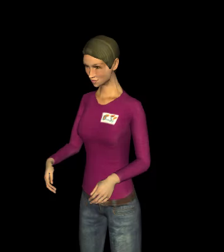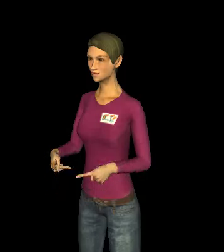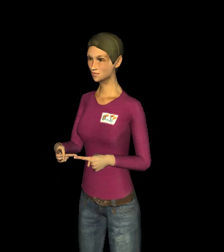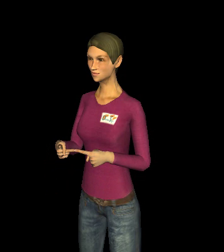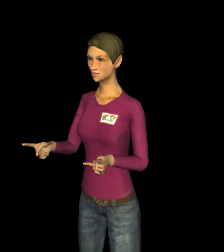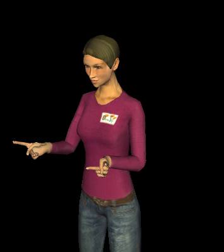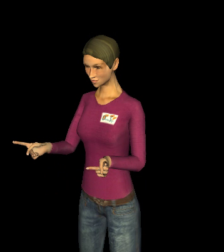إعلان عام